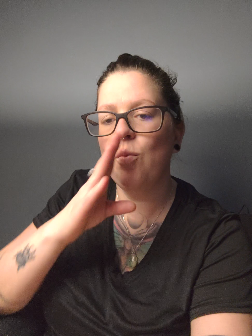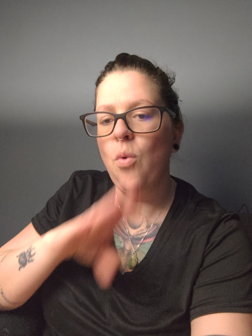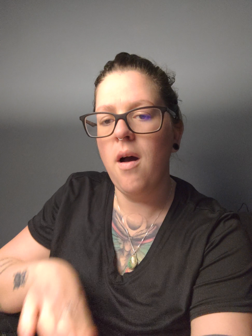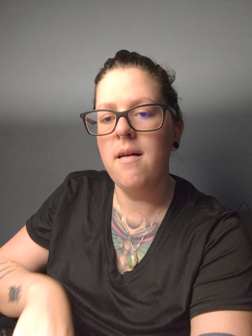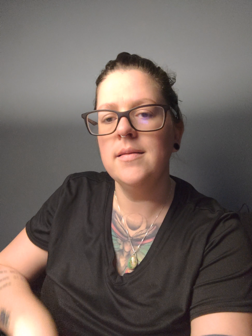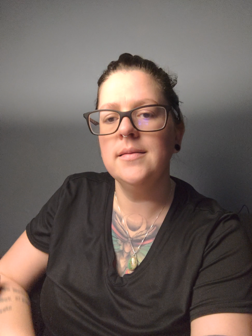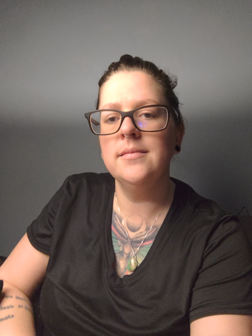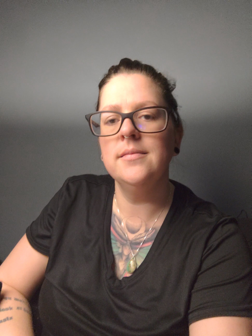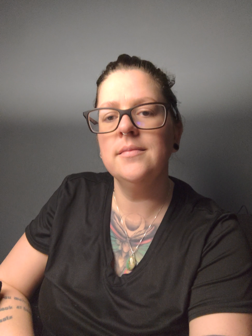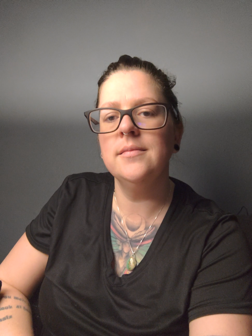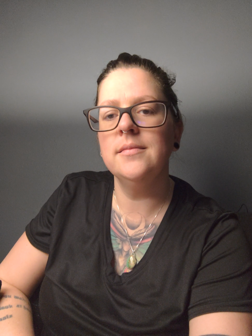quiet